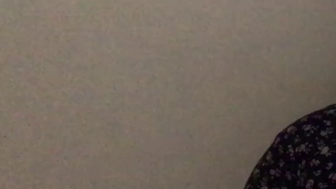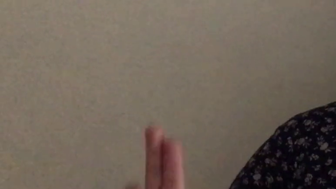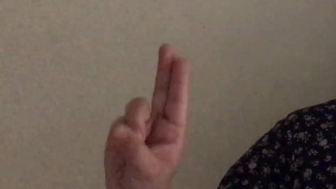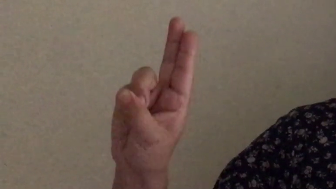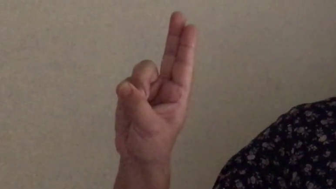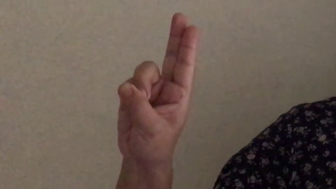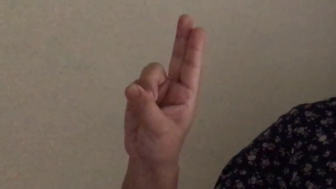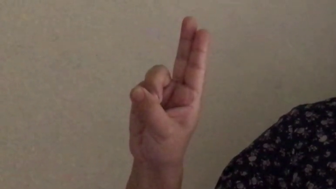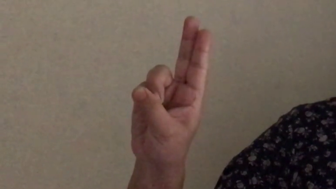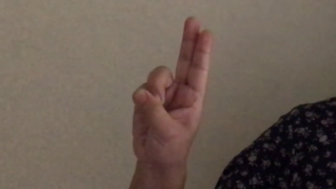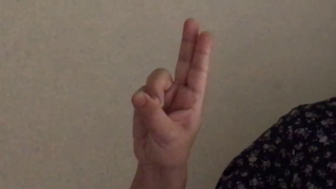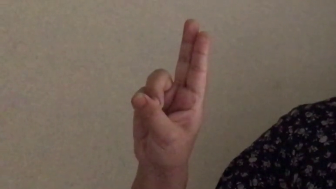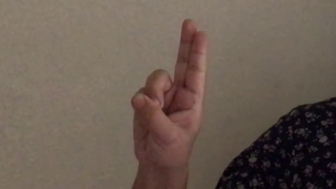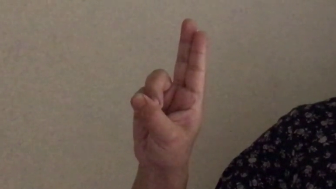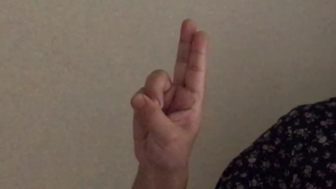भ